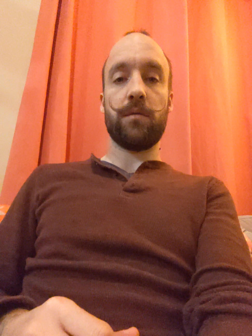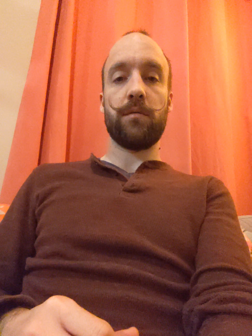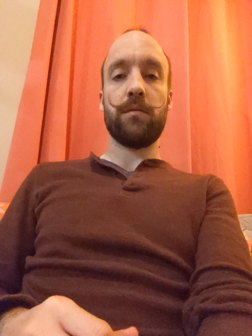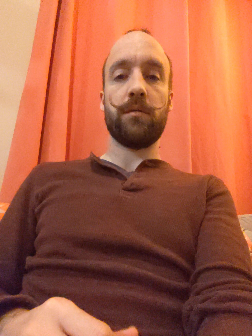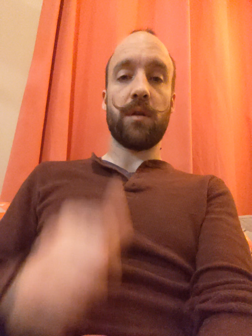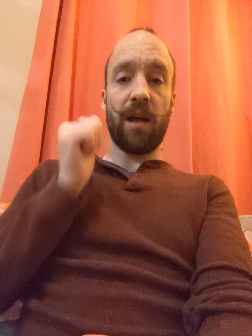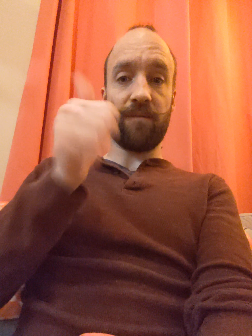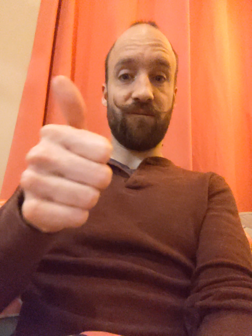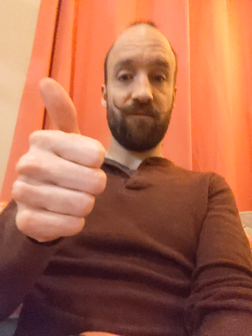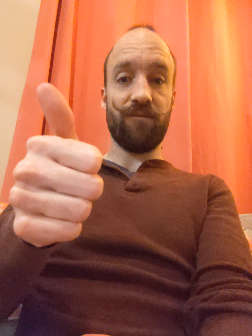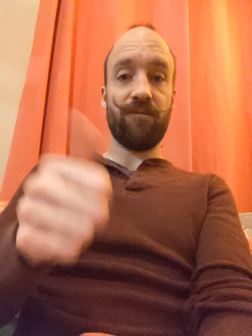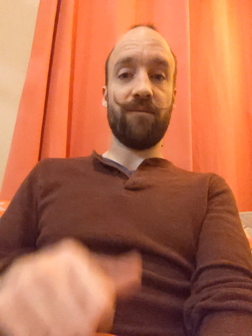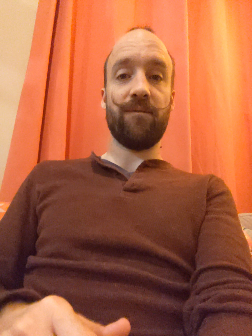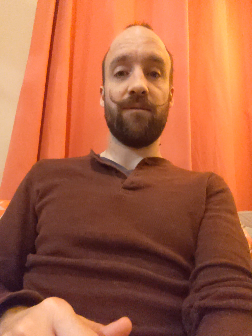yourself